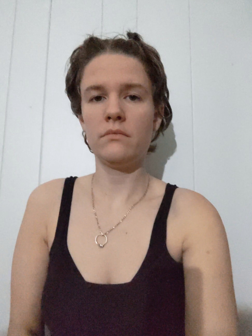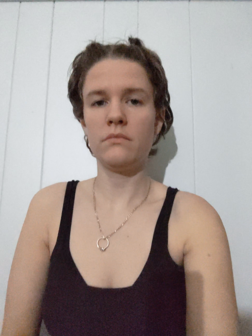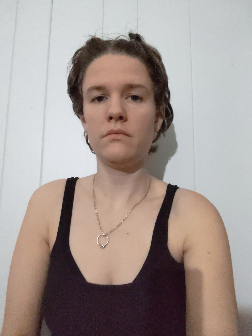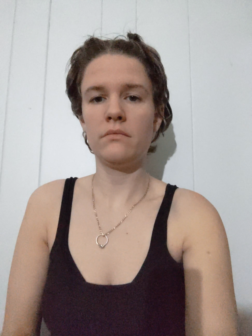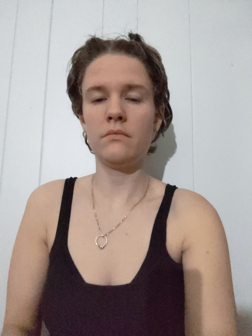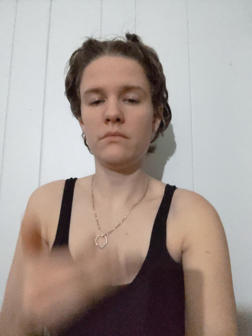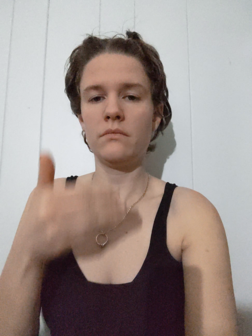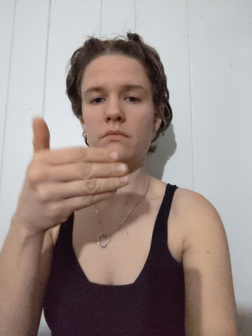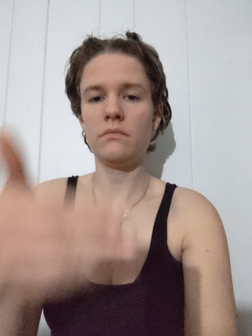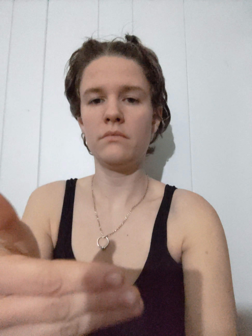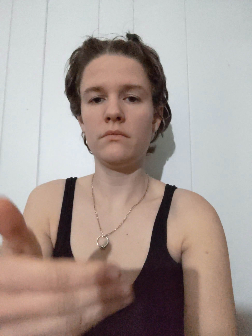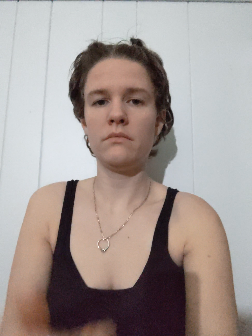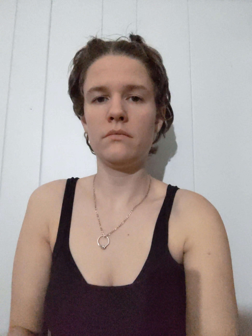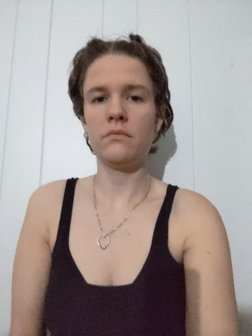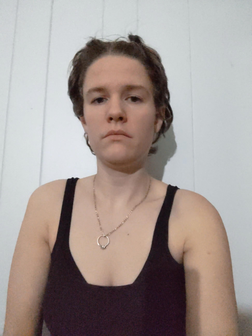after